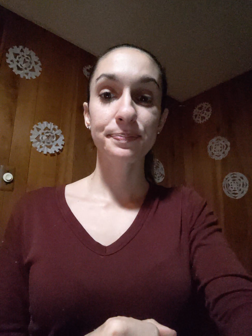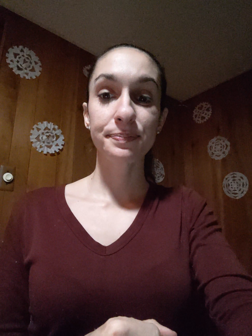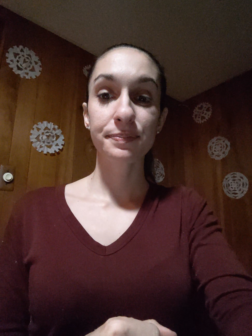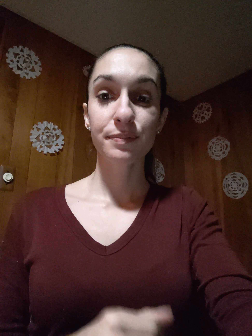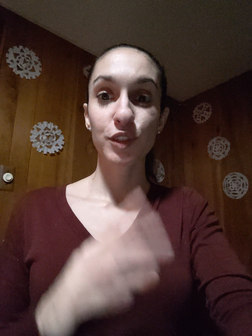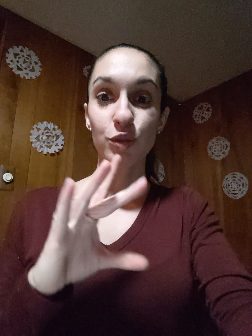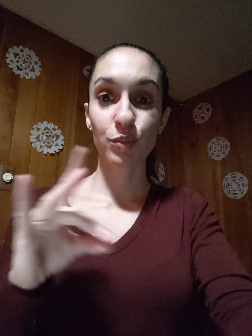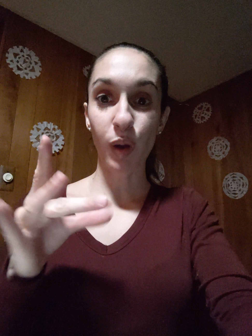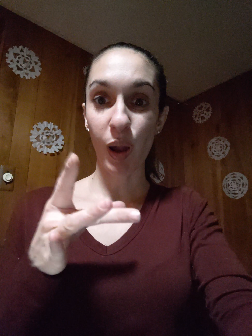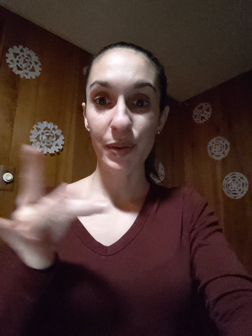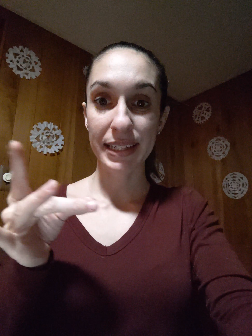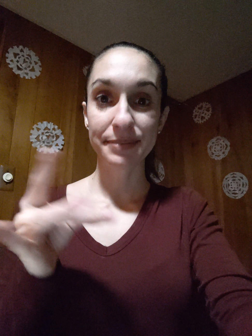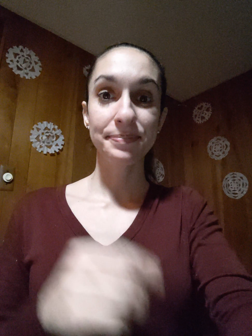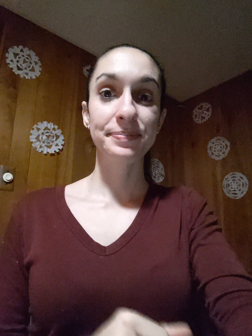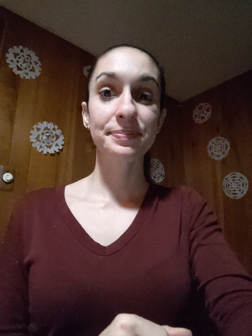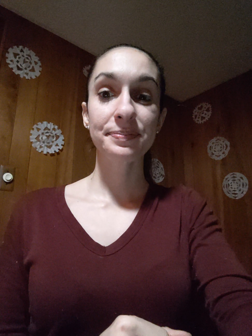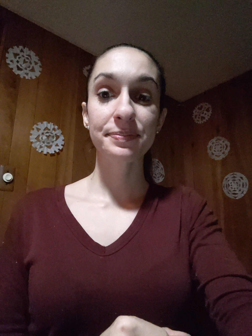story